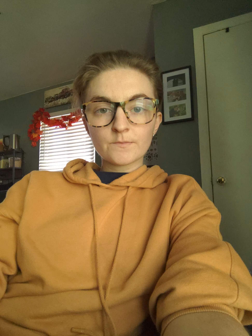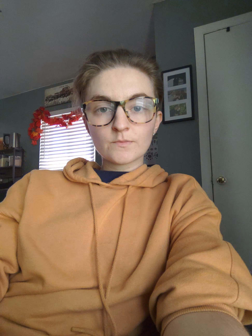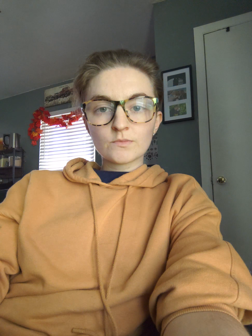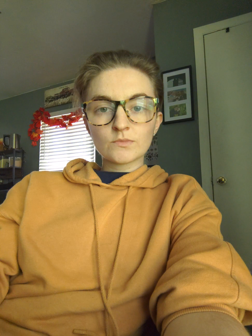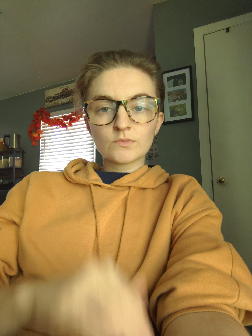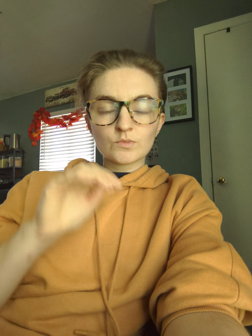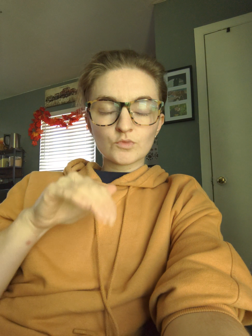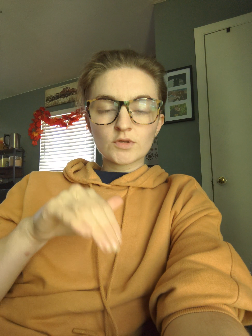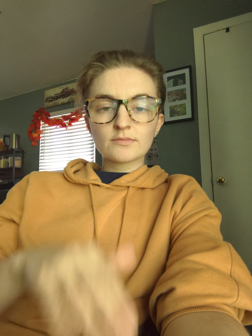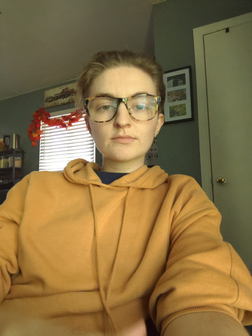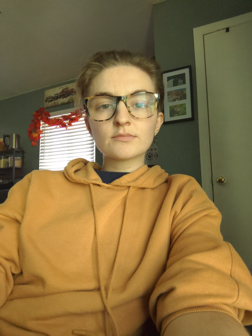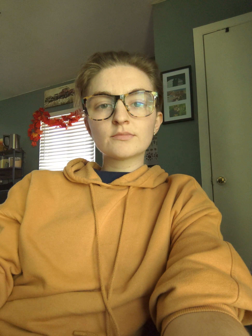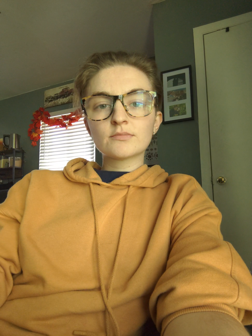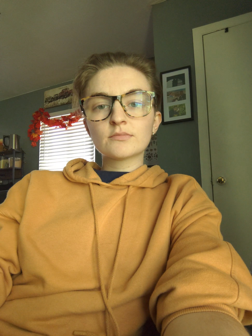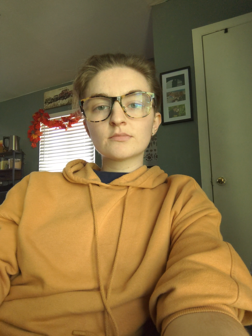doctor